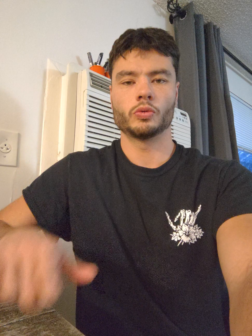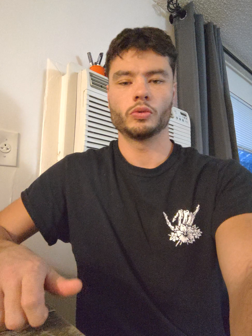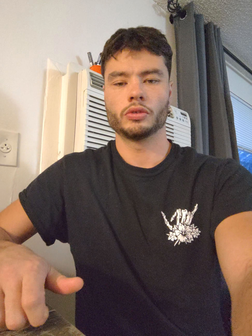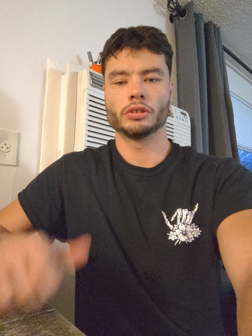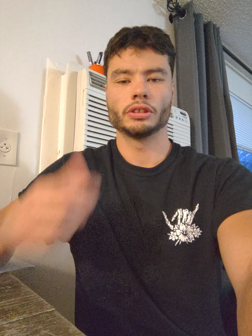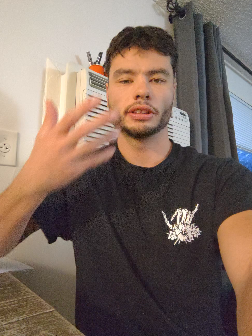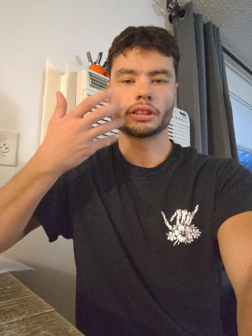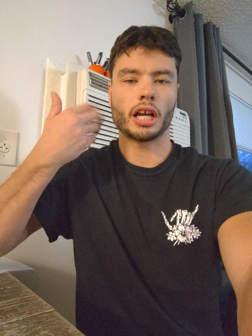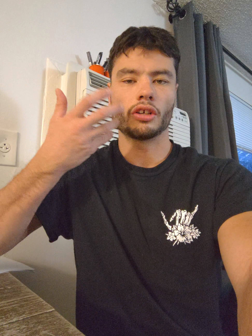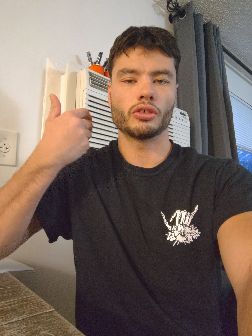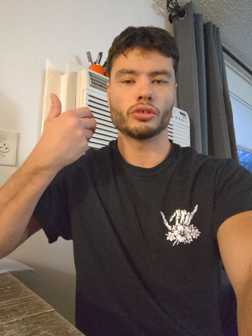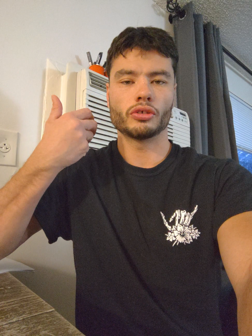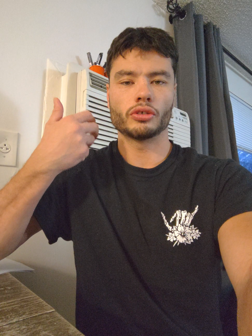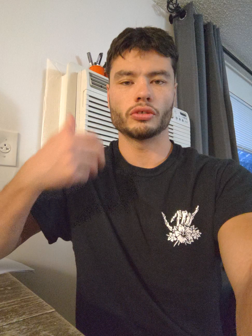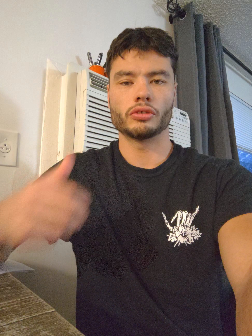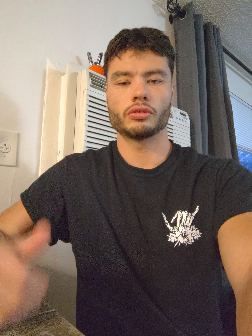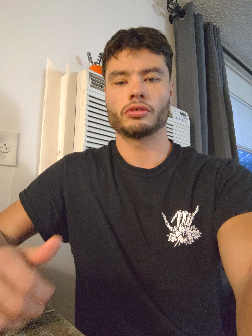tiger